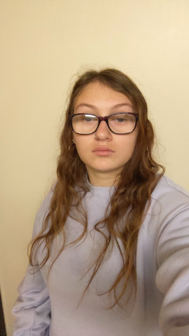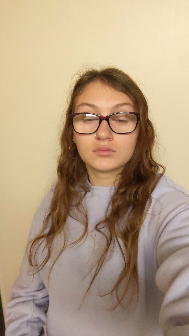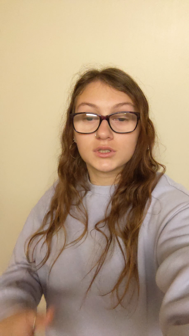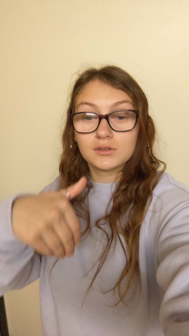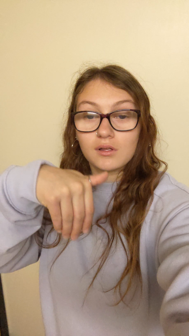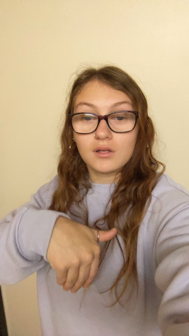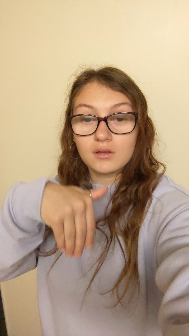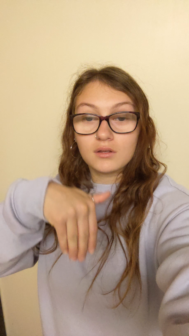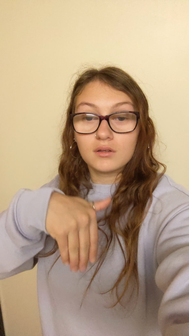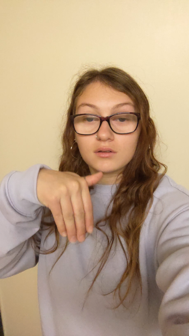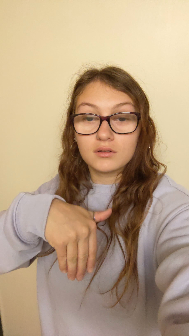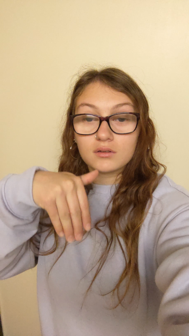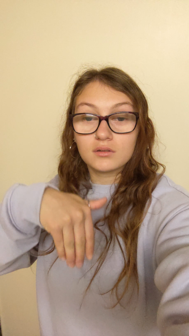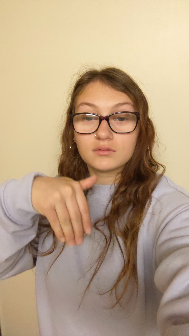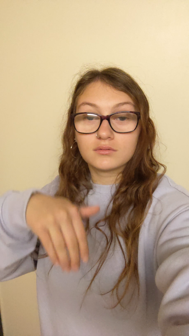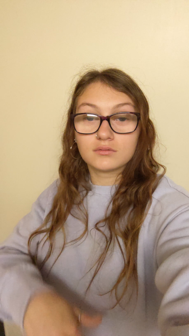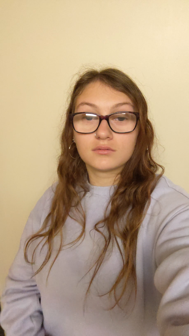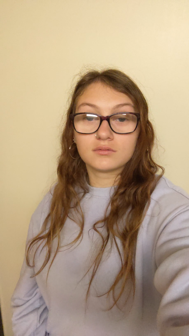night night